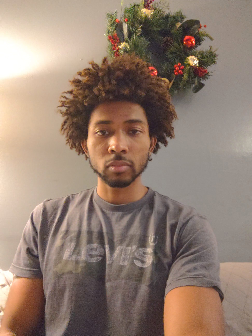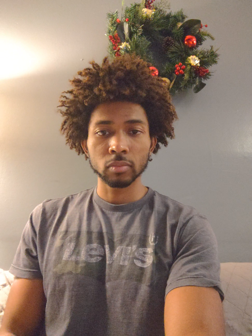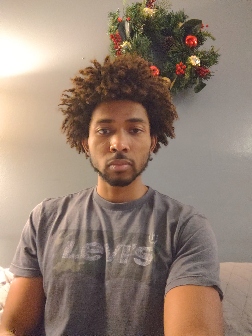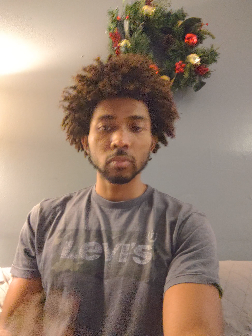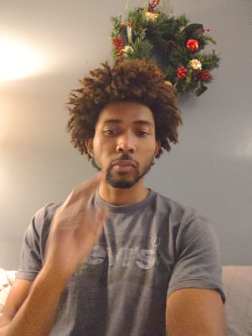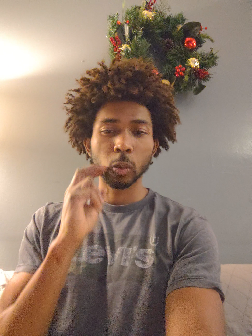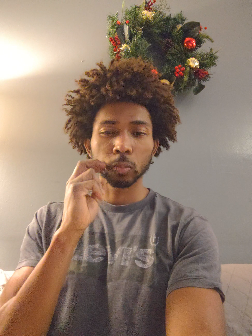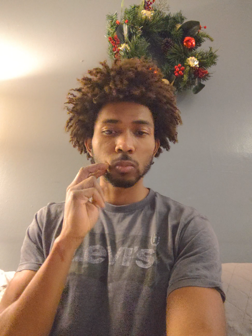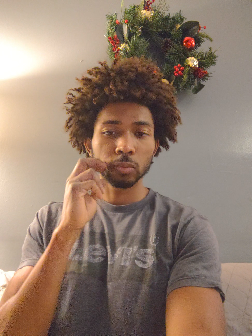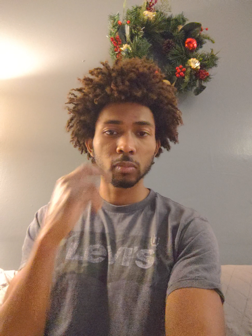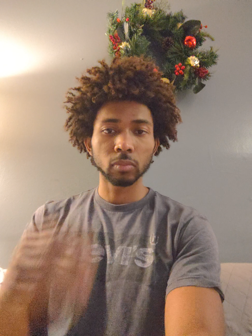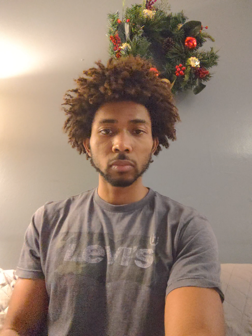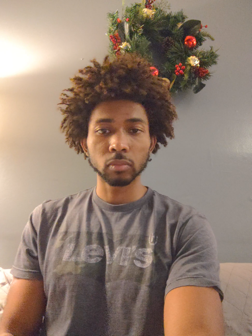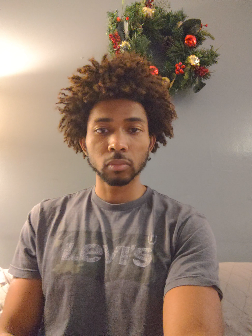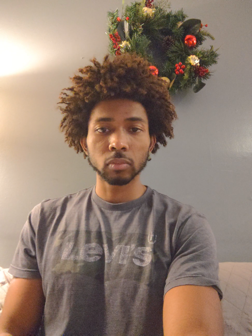gum